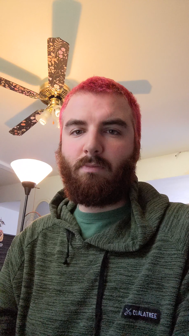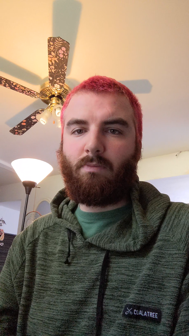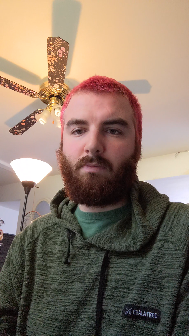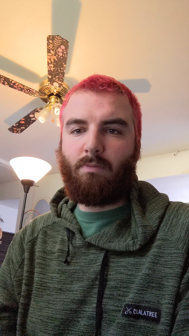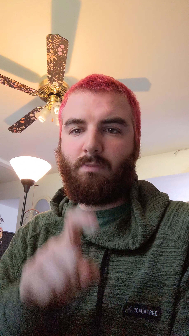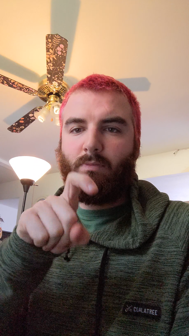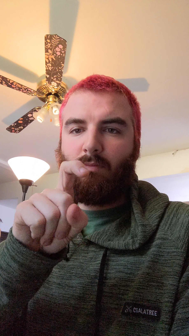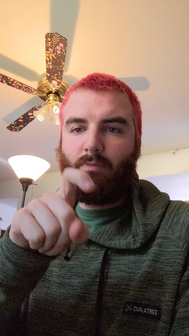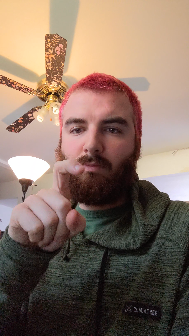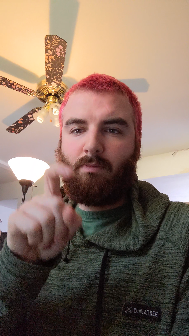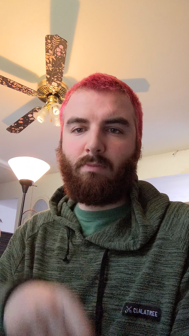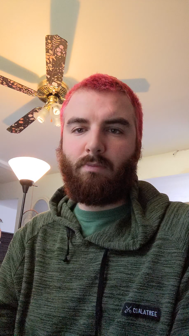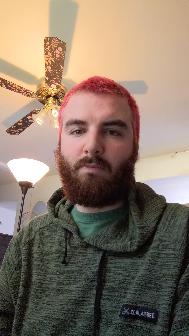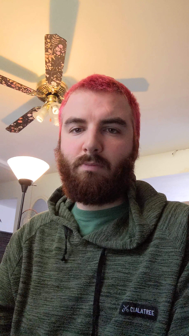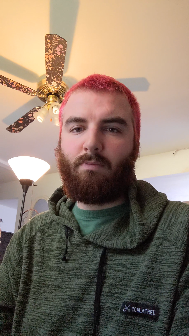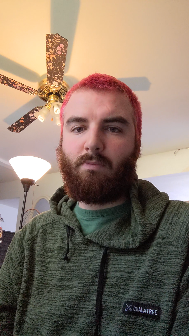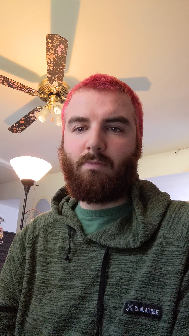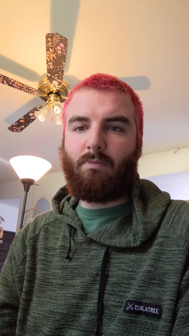should